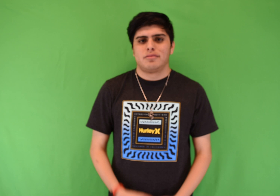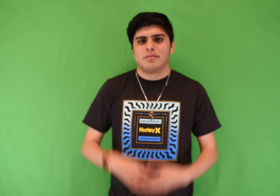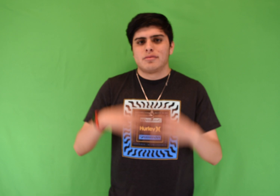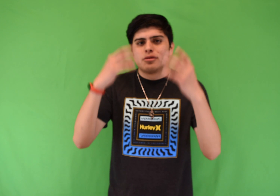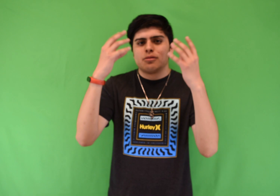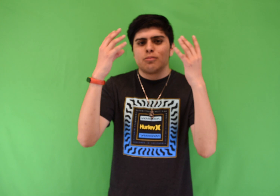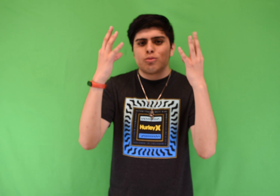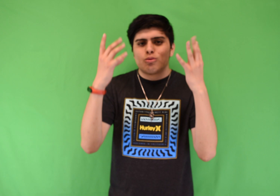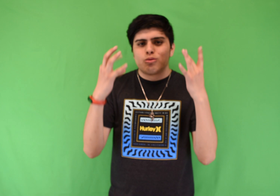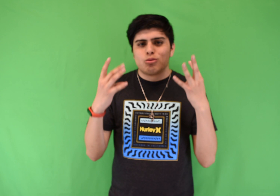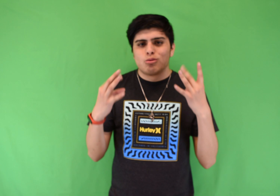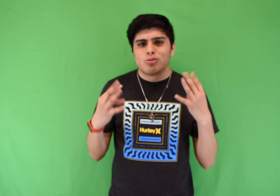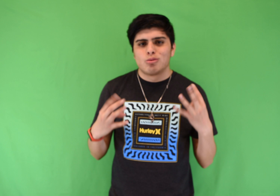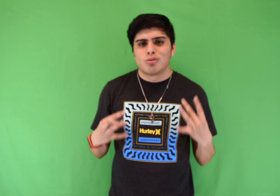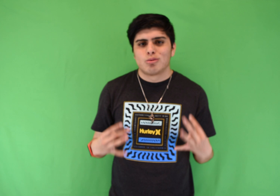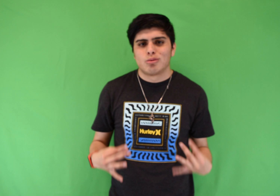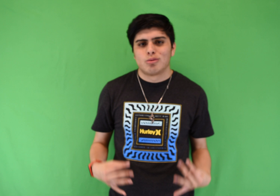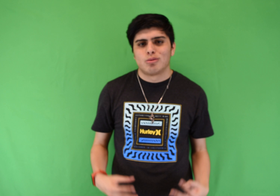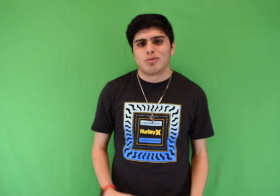fuego